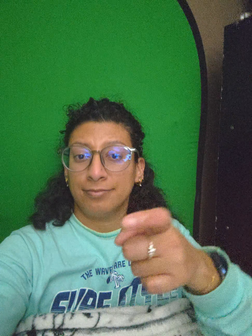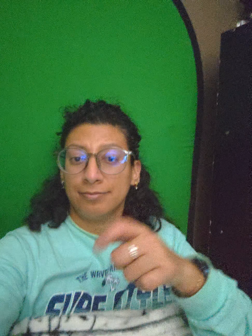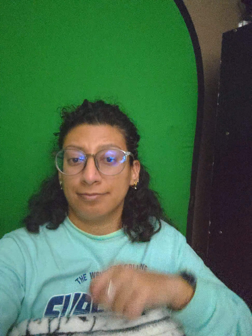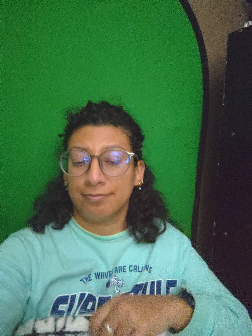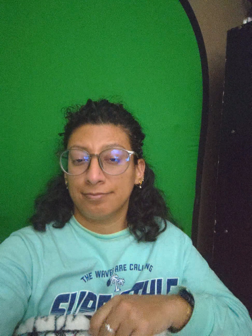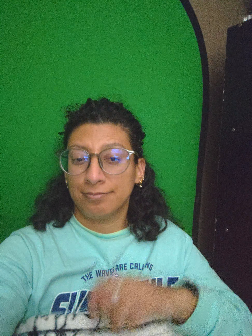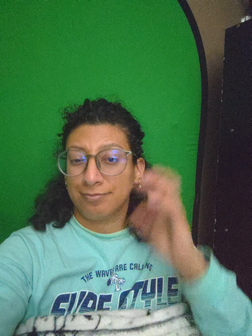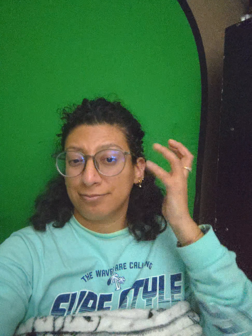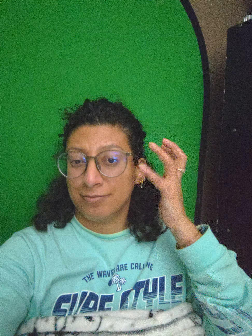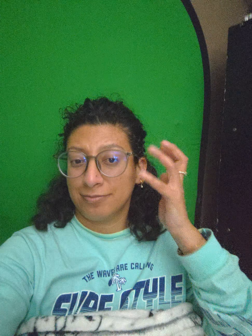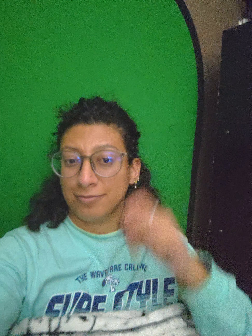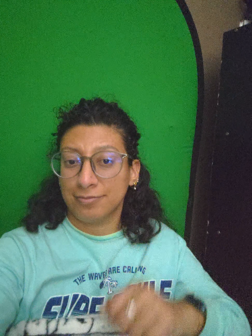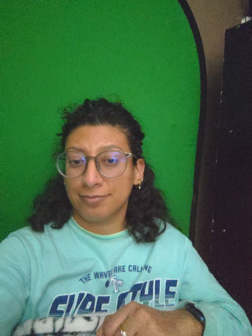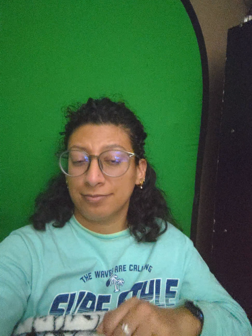radio